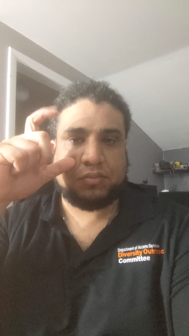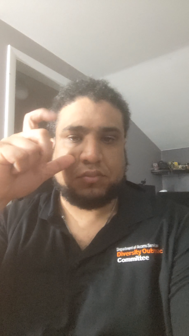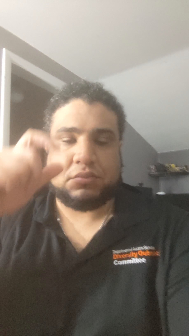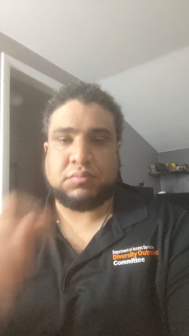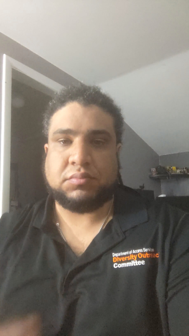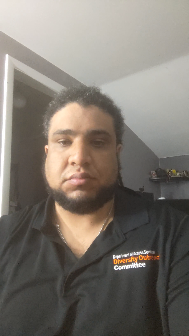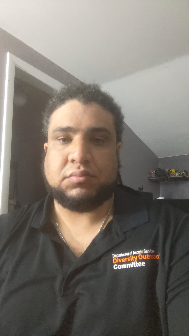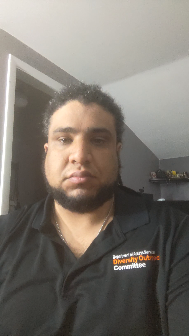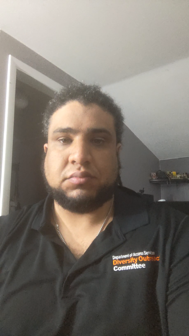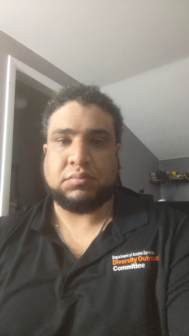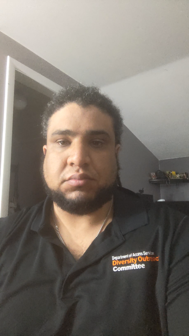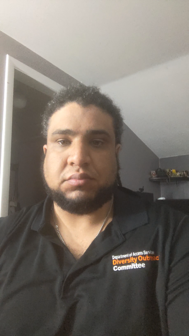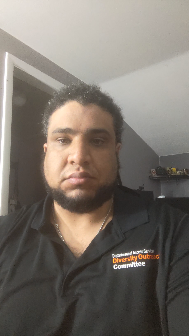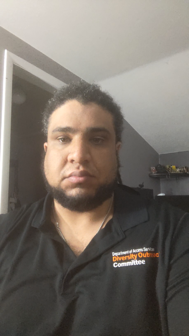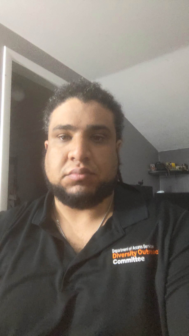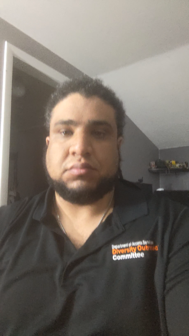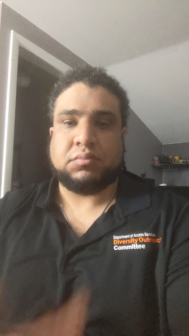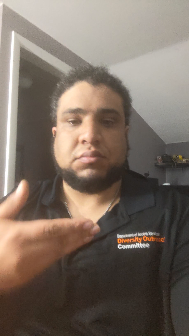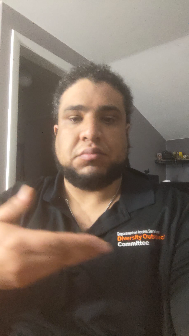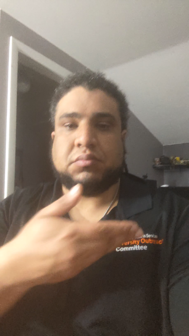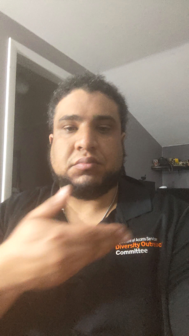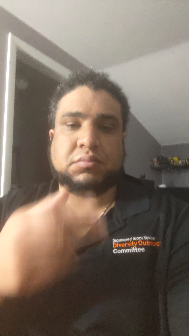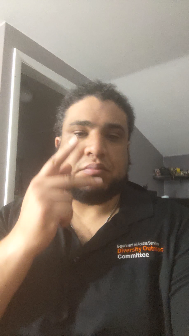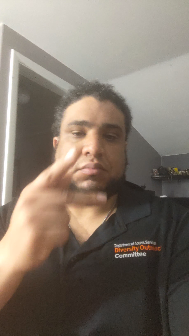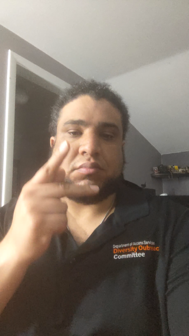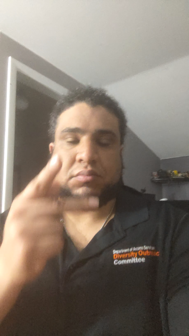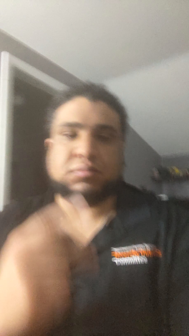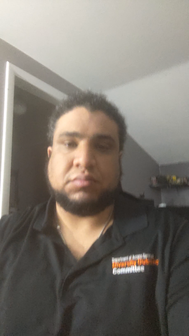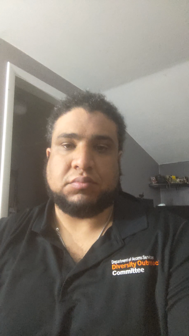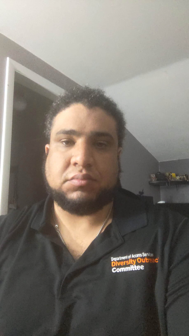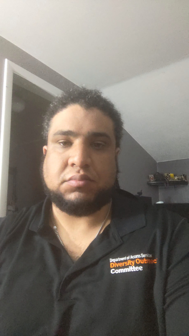babysitter